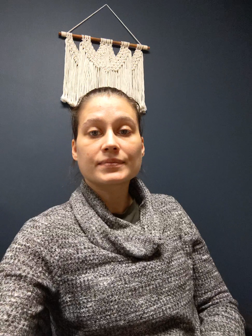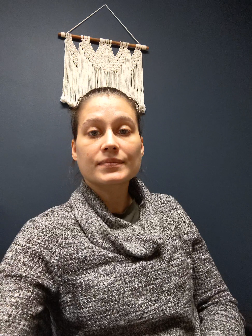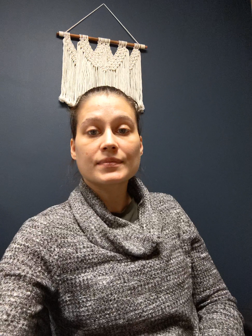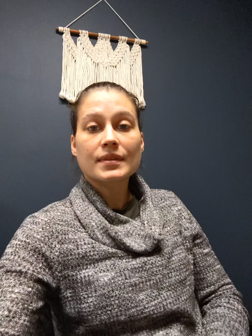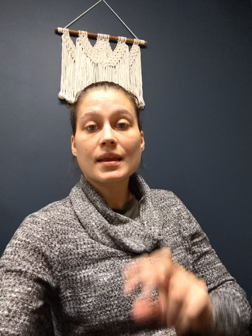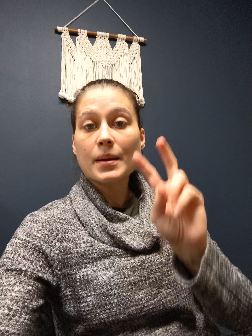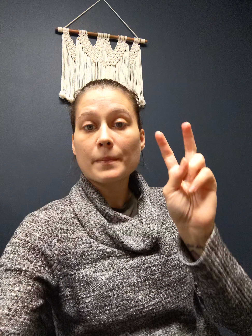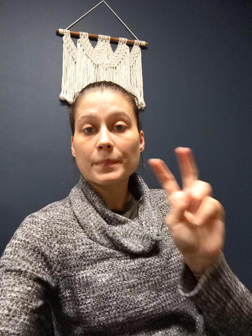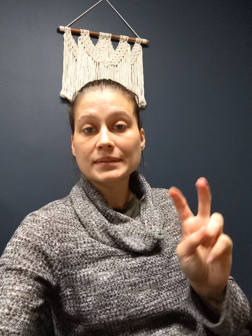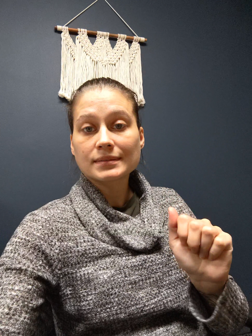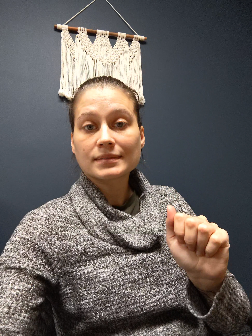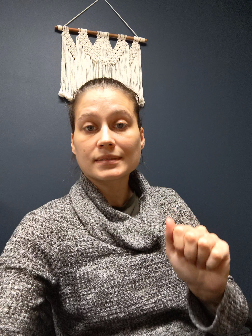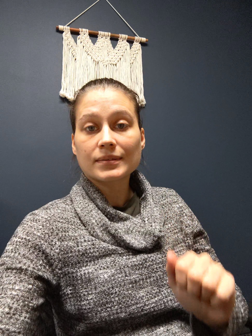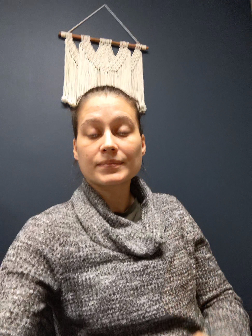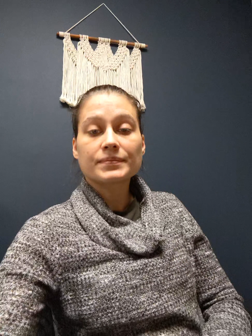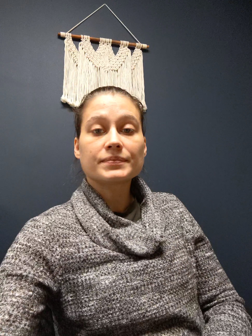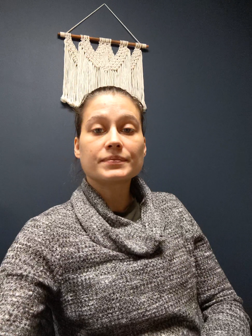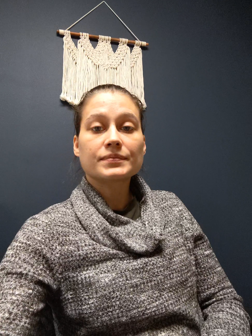pizza